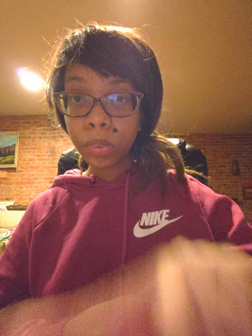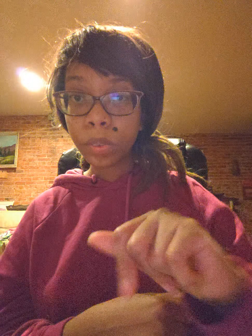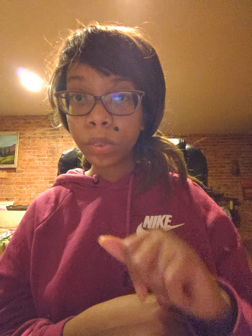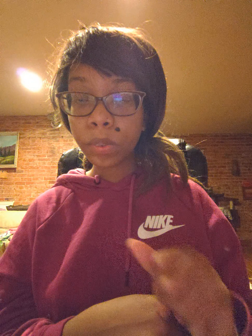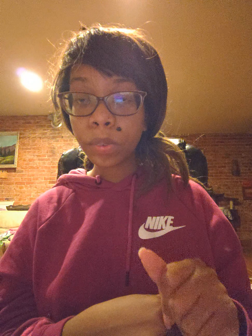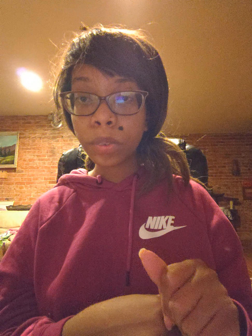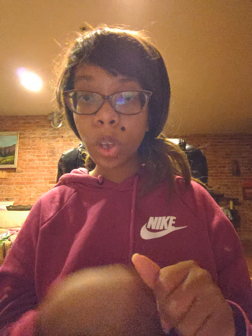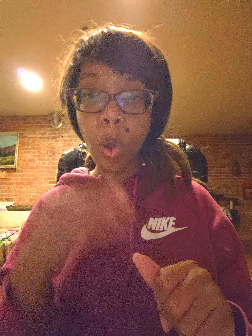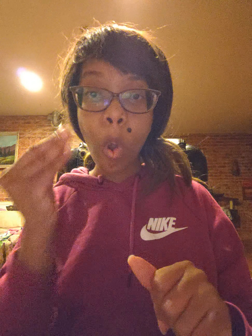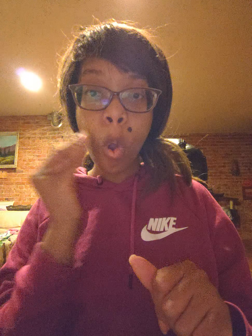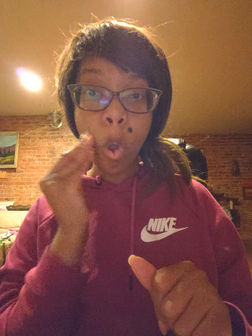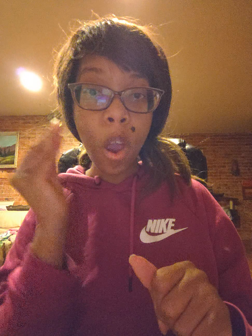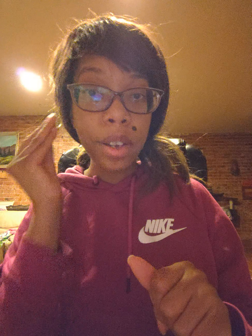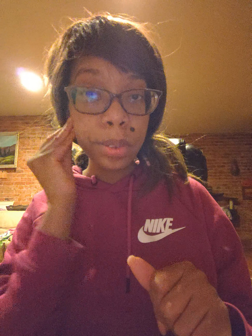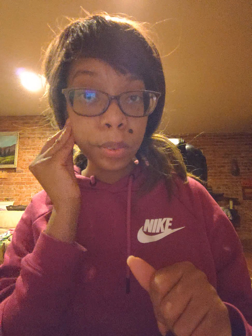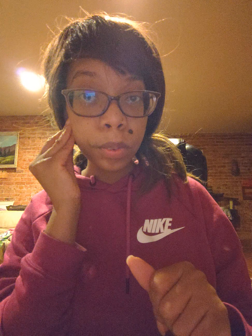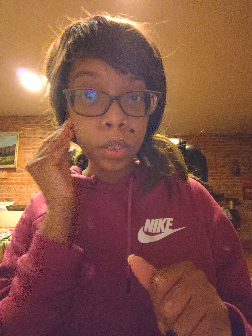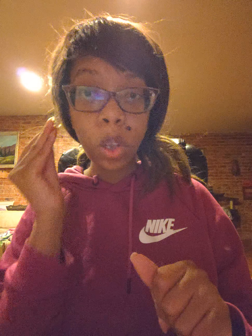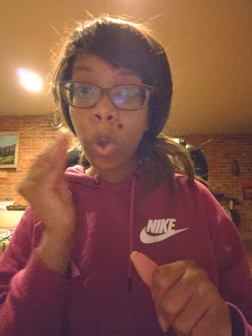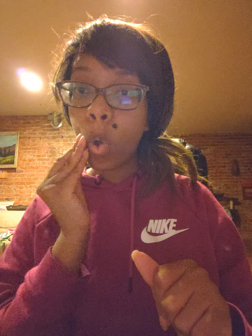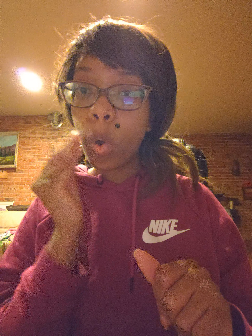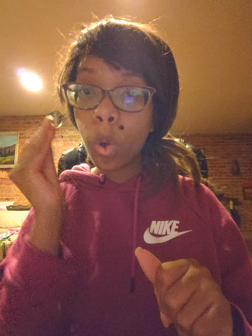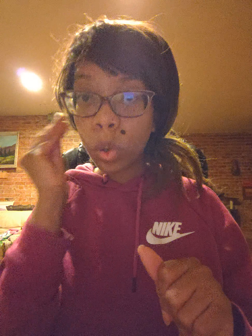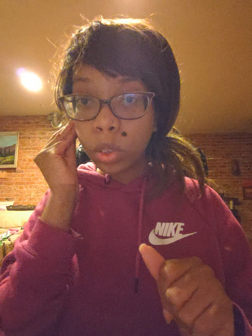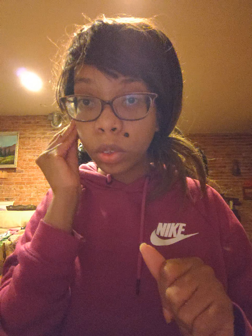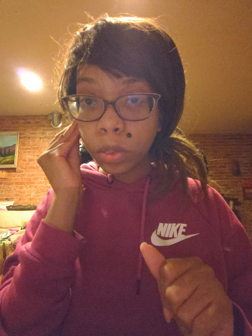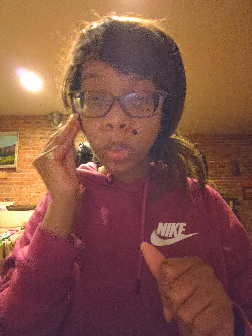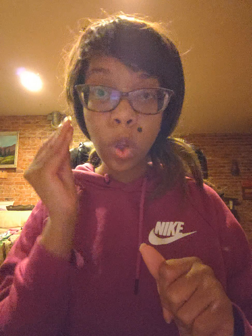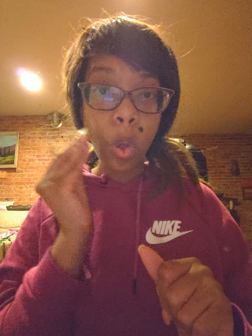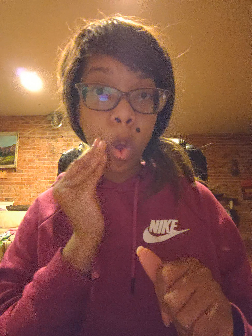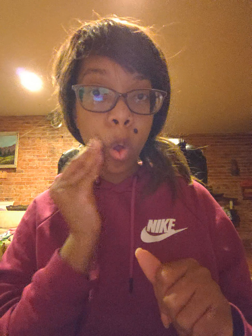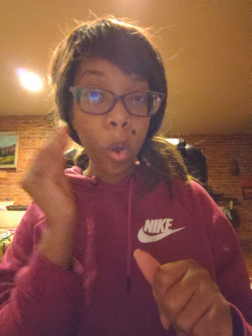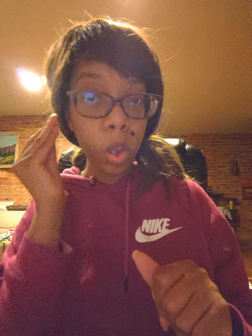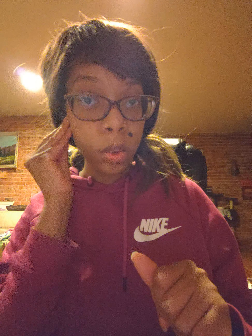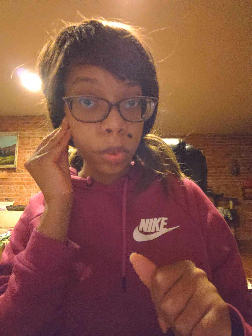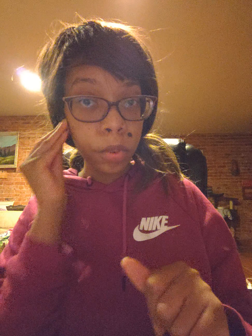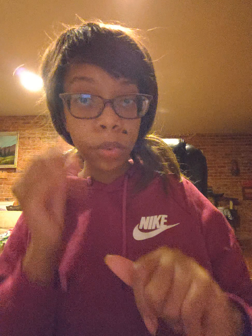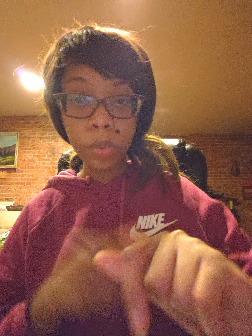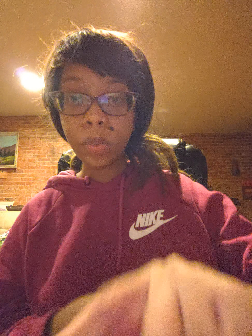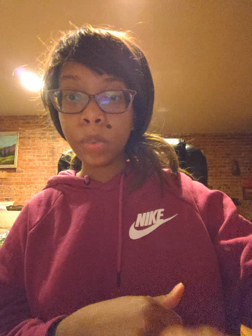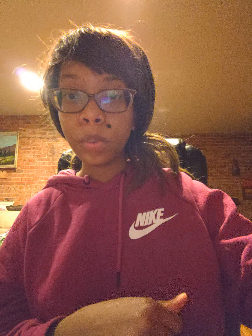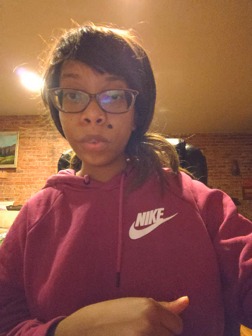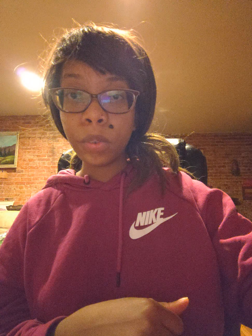home